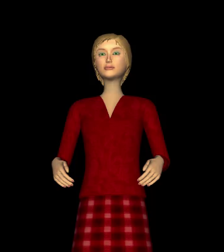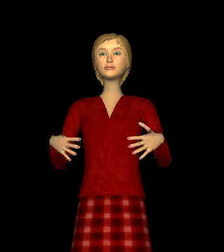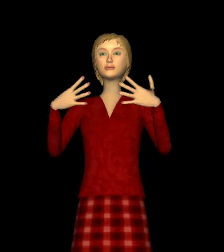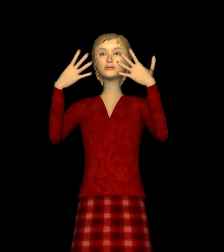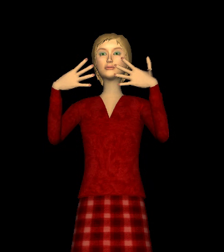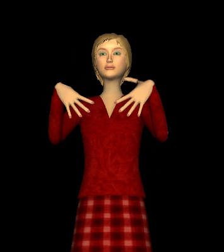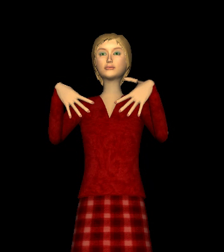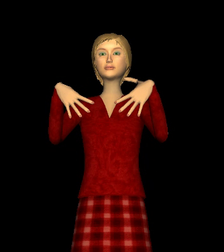19